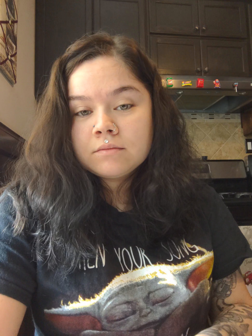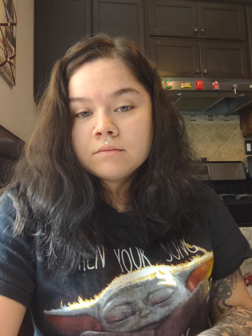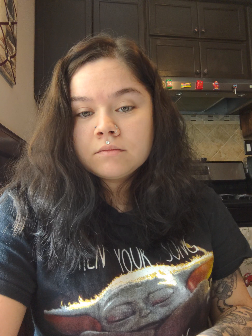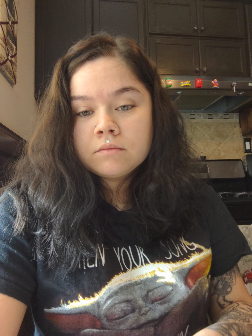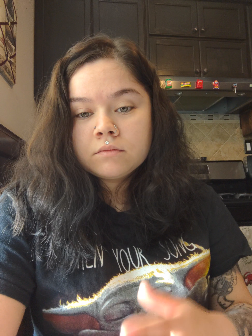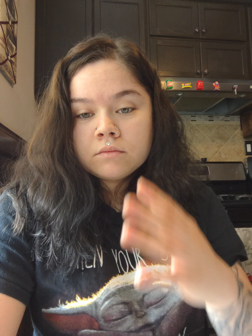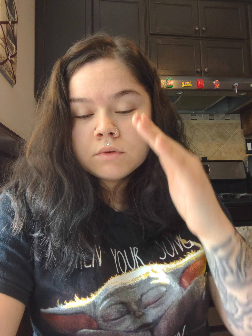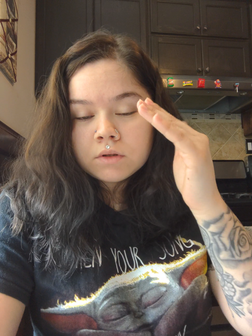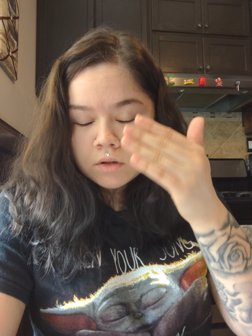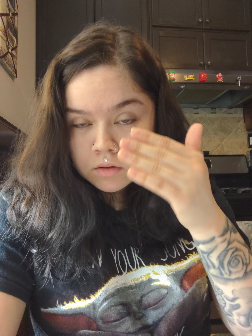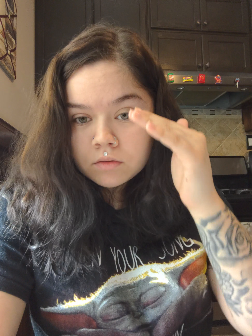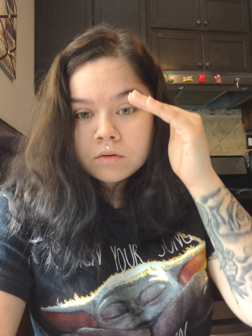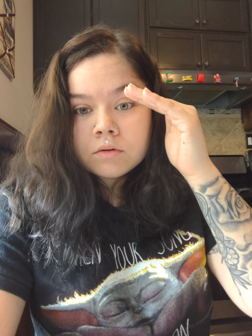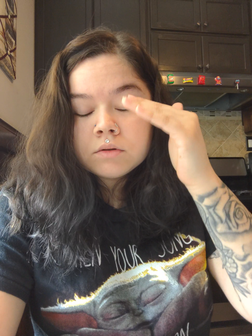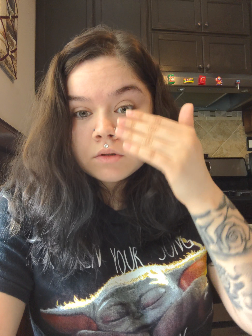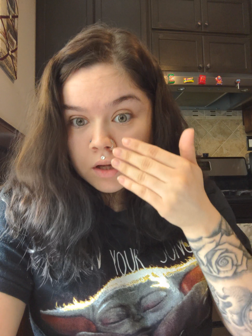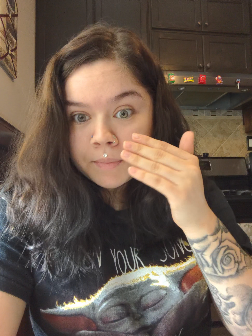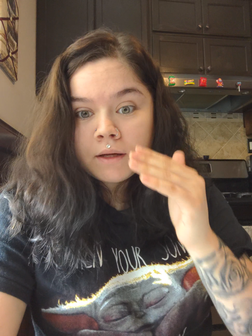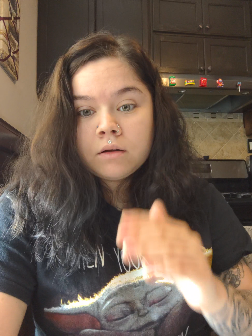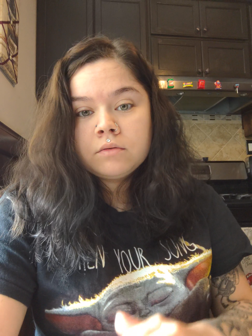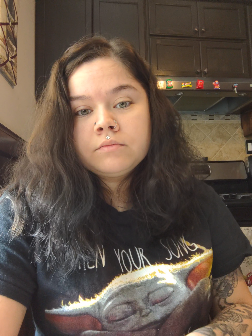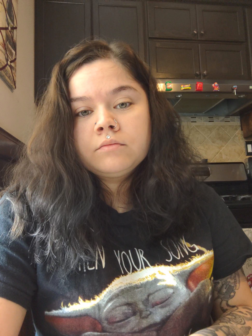sleepy